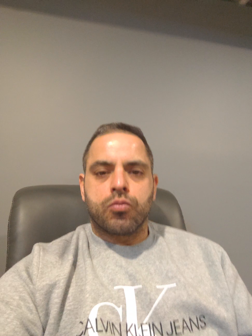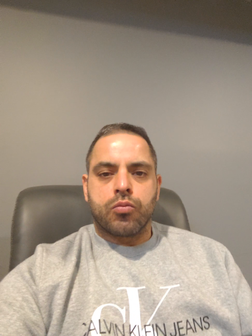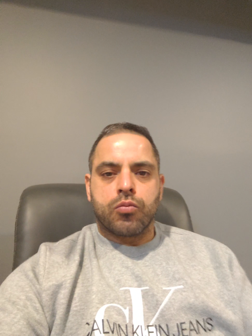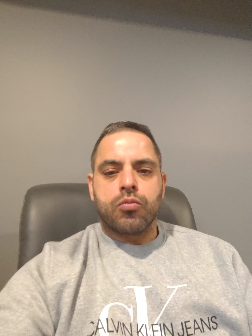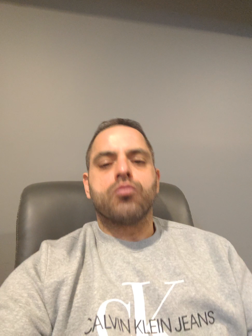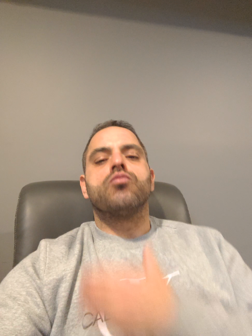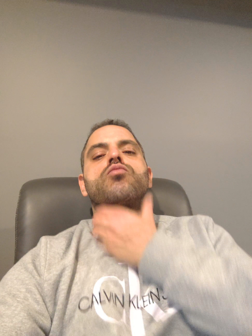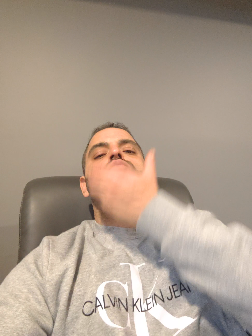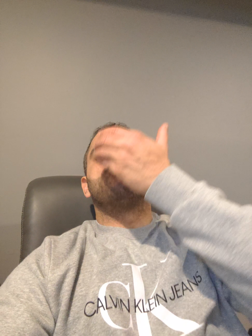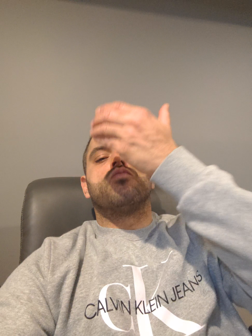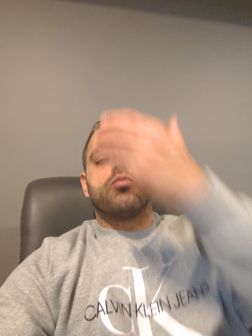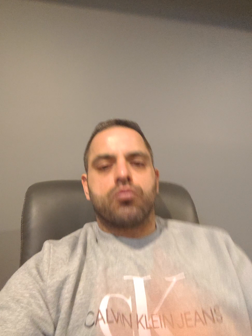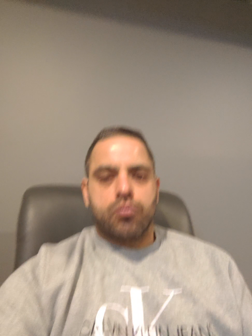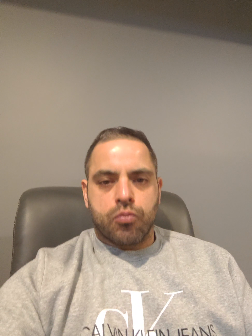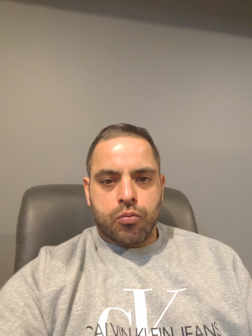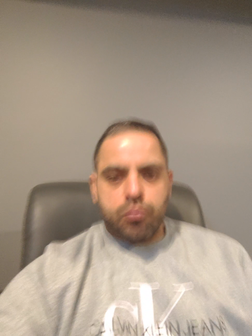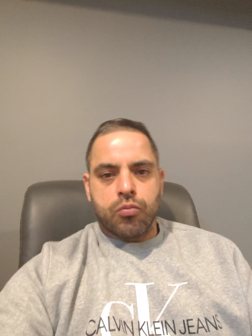giraffe